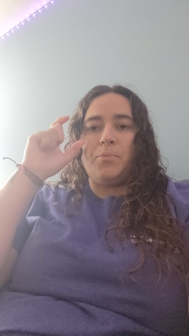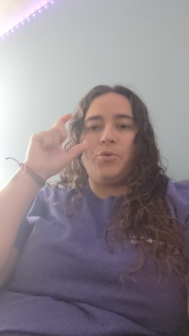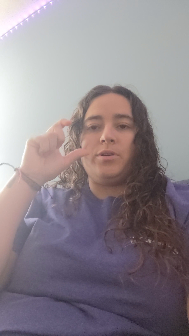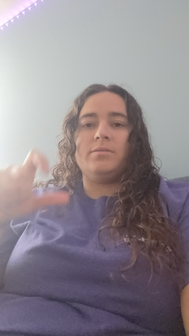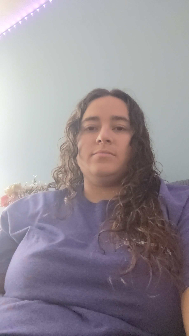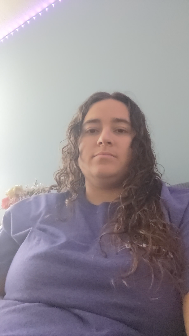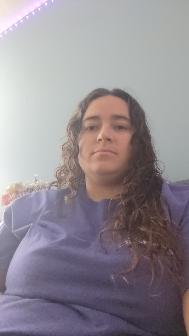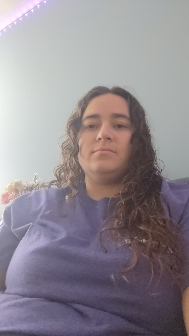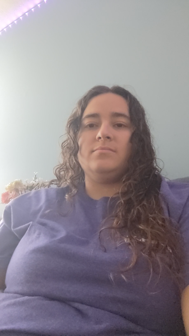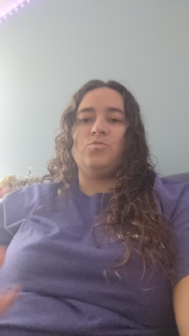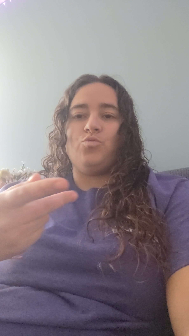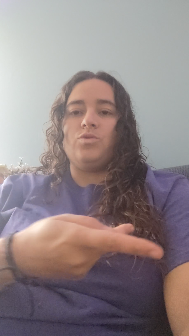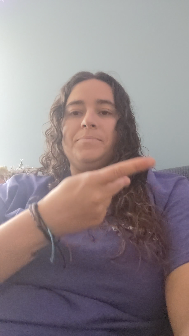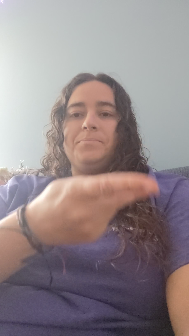sheep